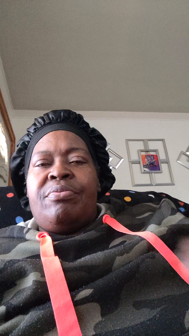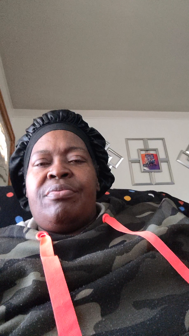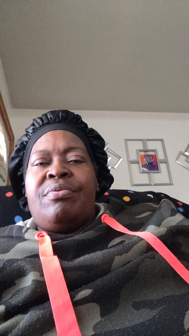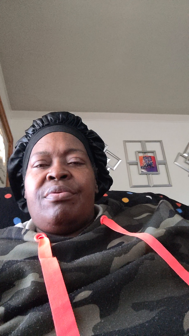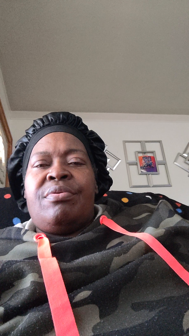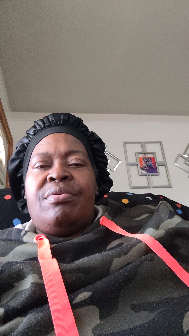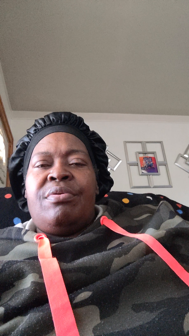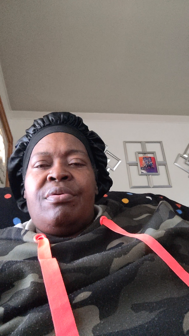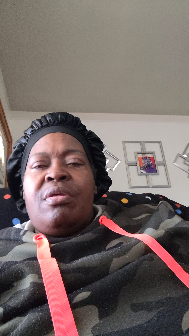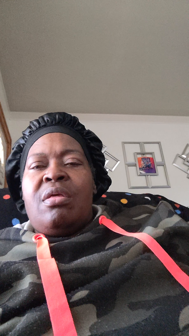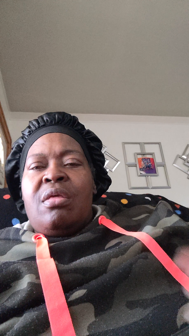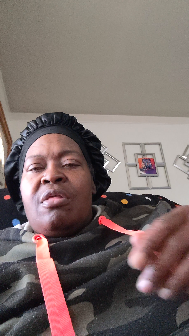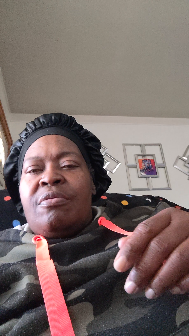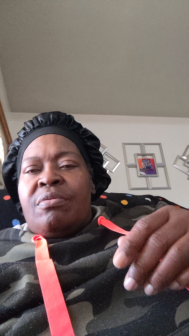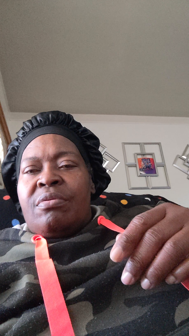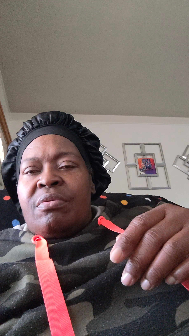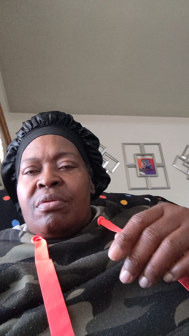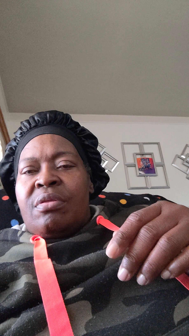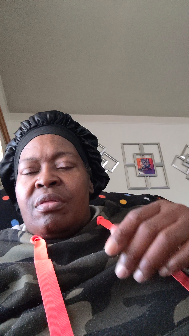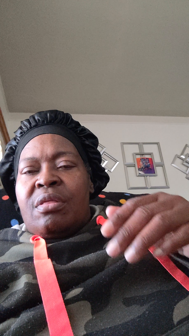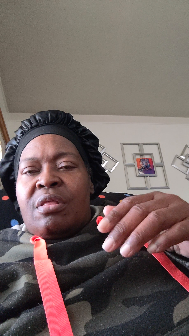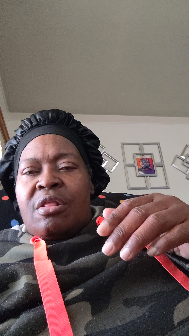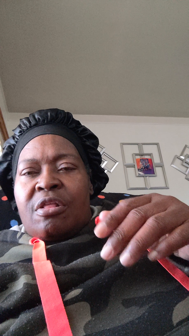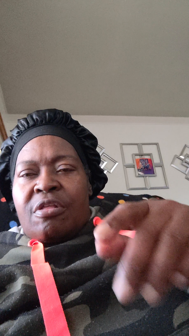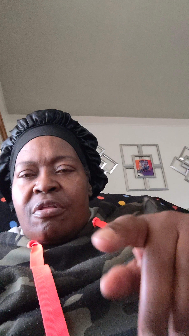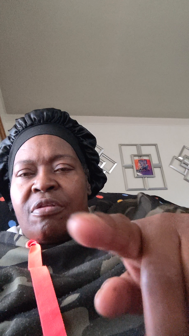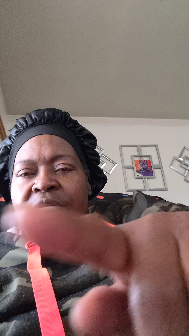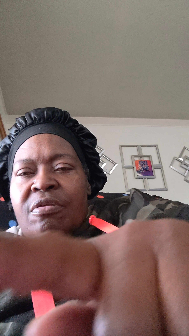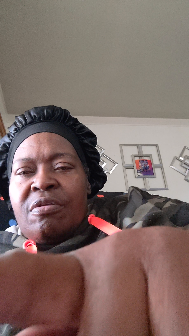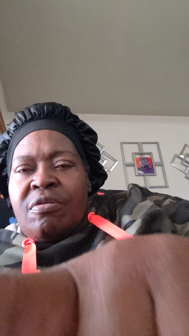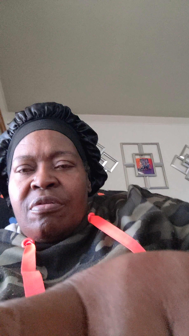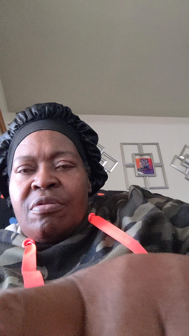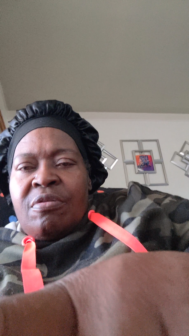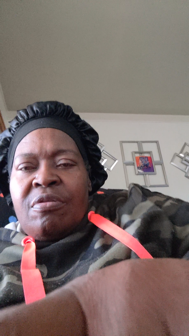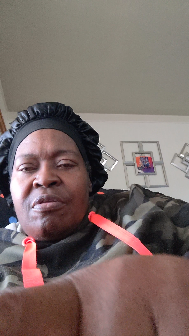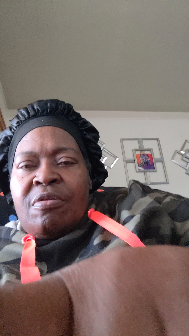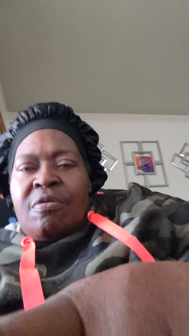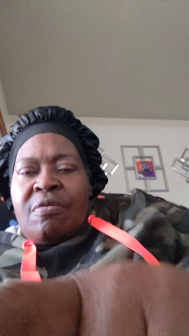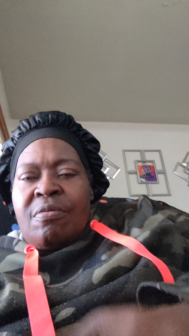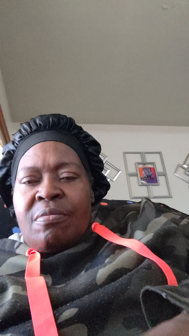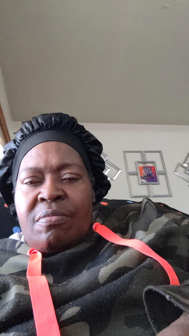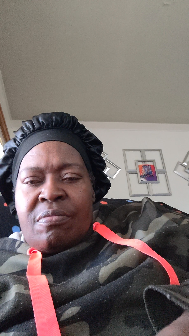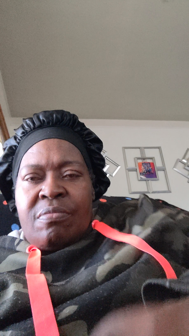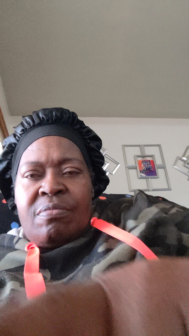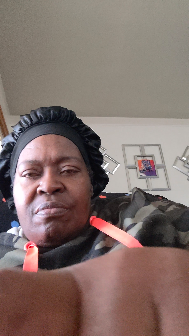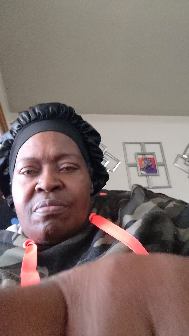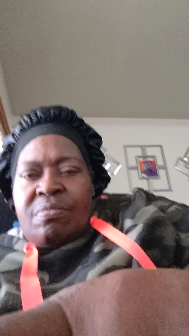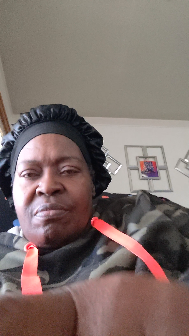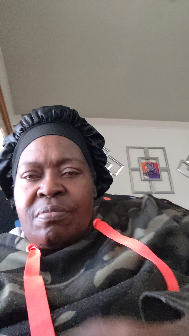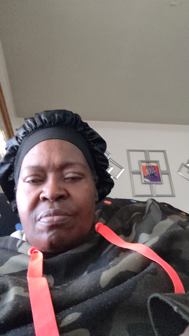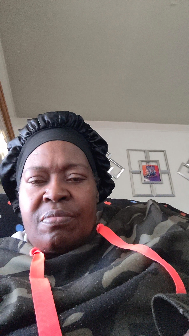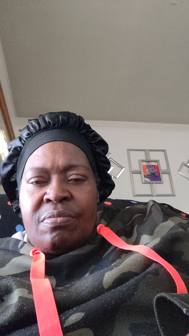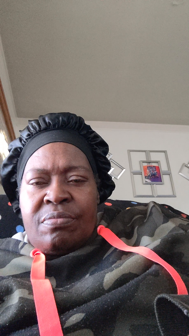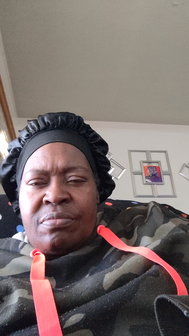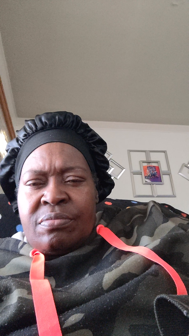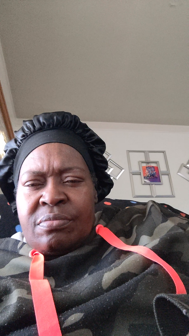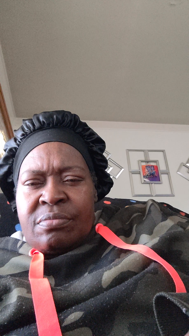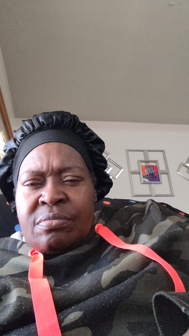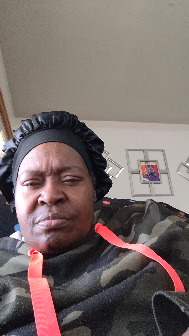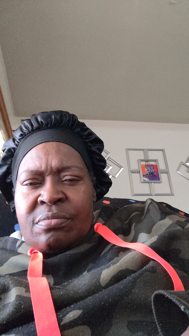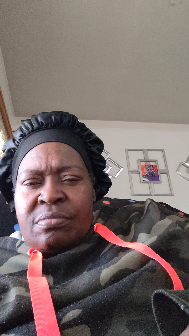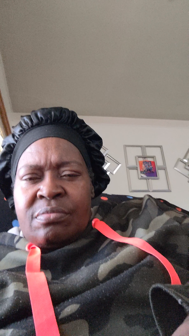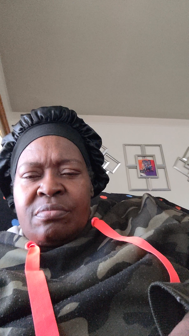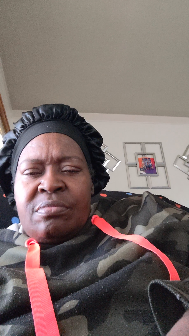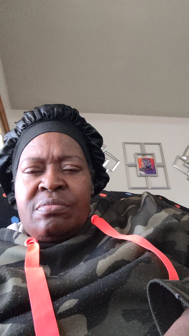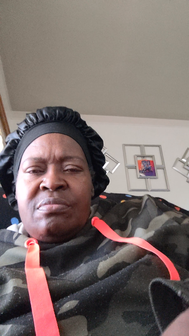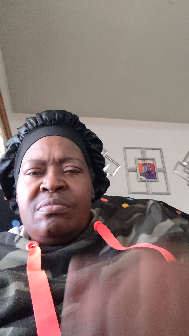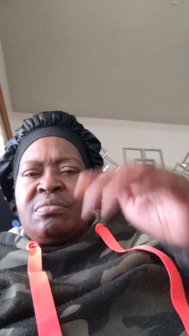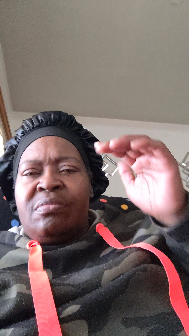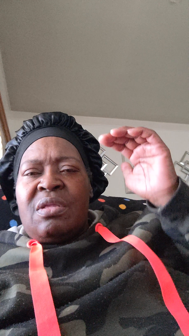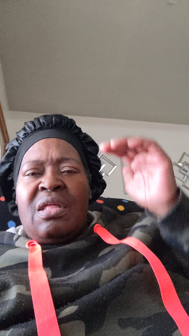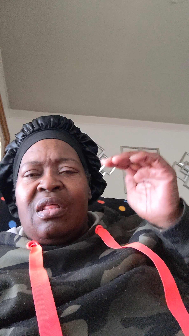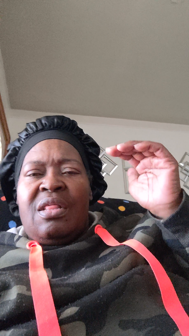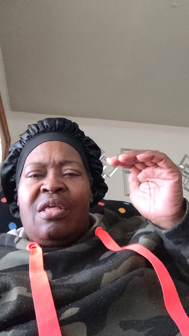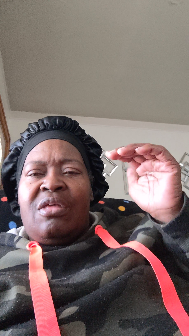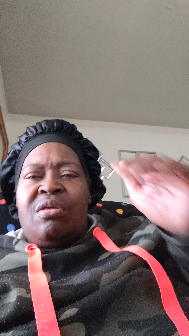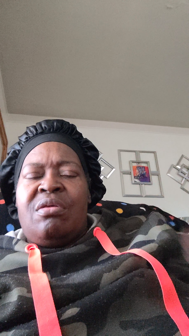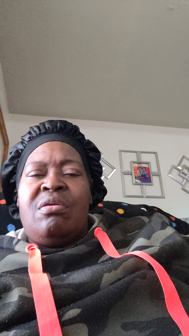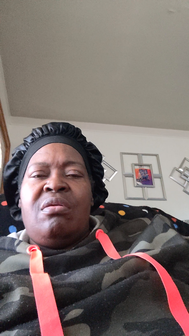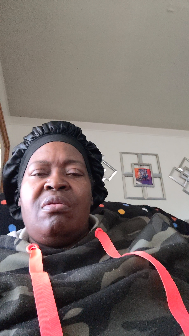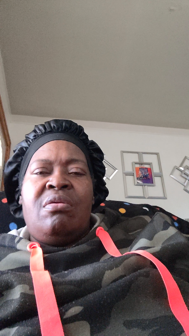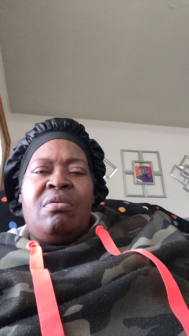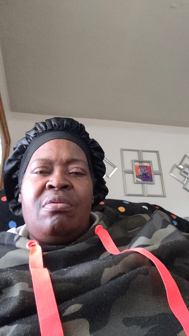little